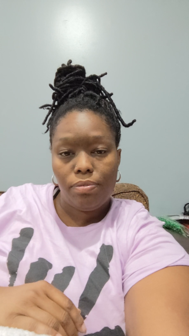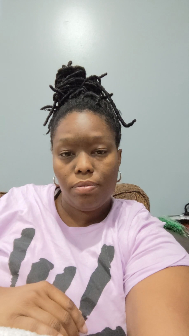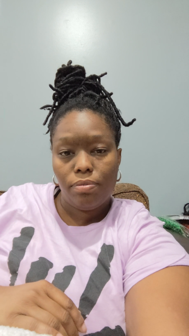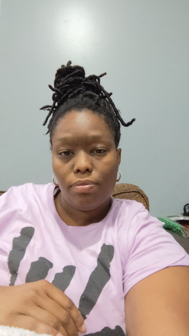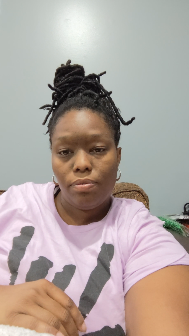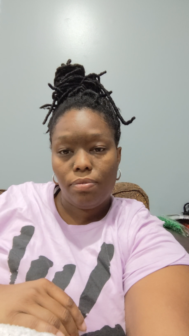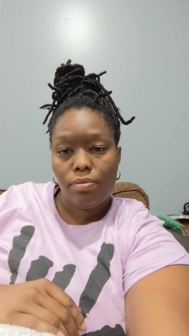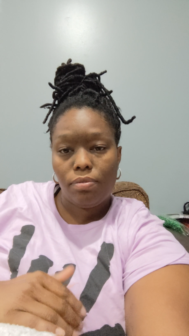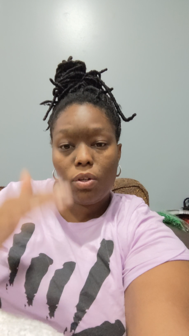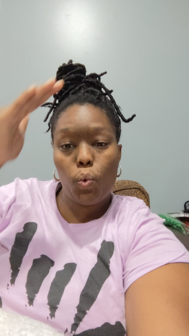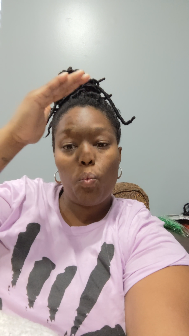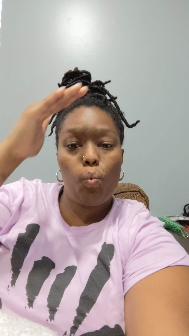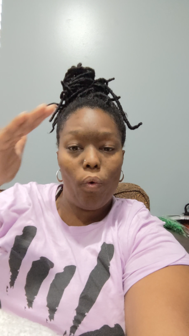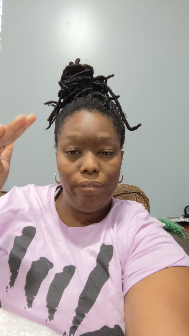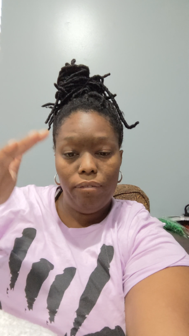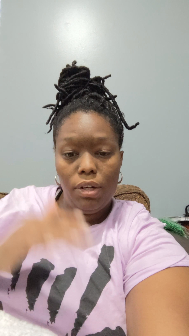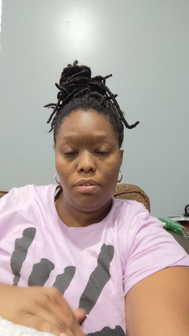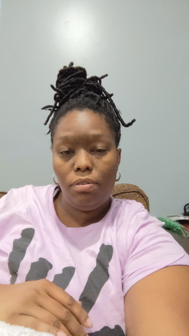roof